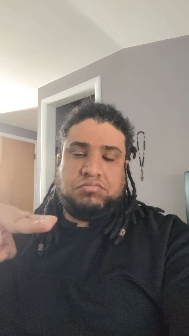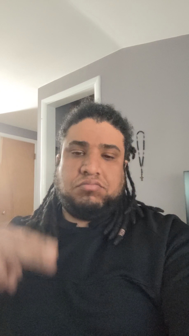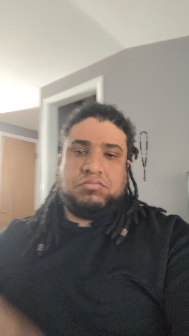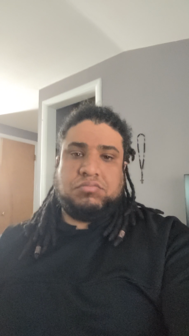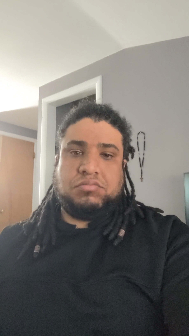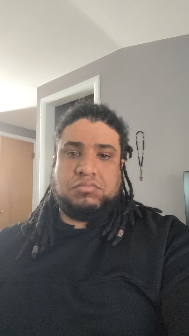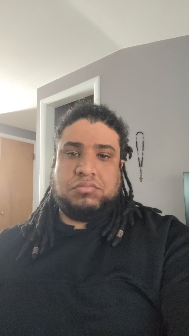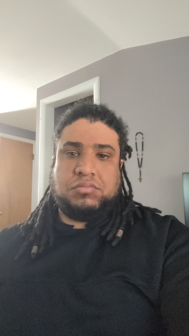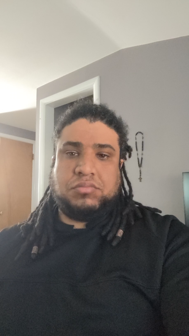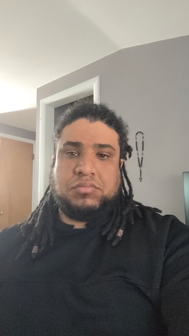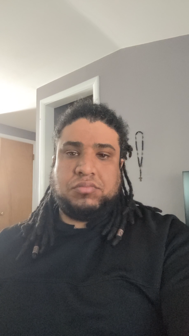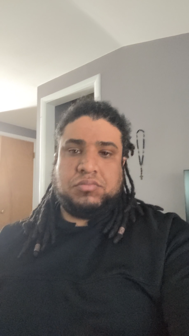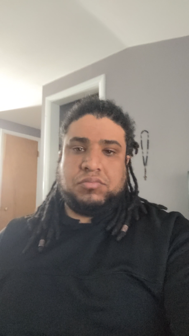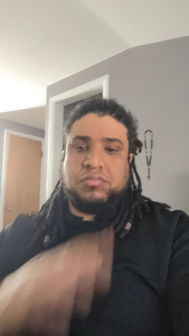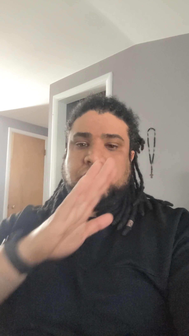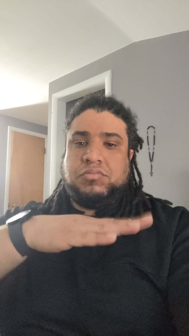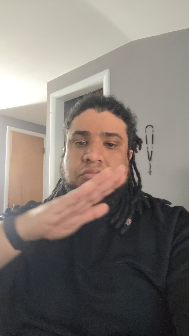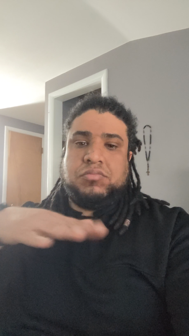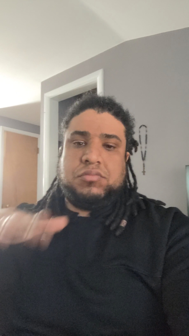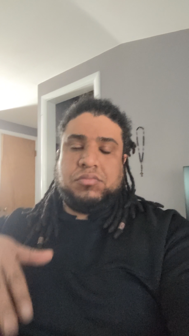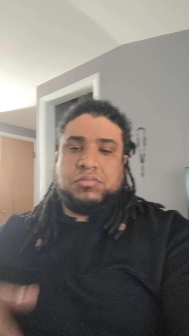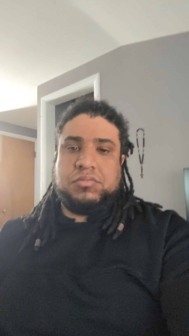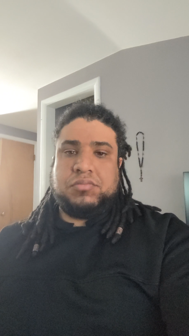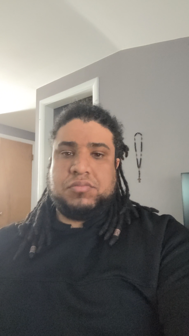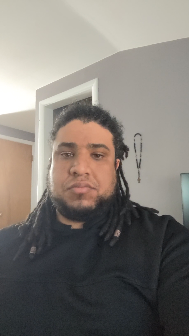children